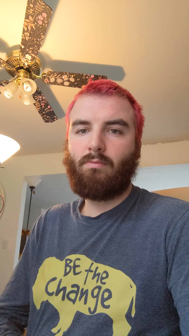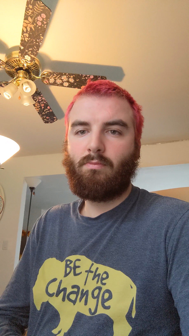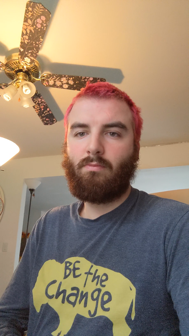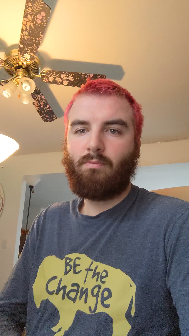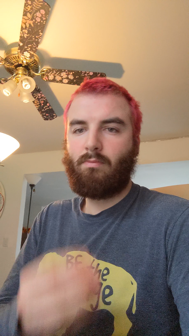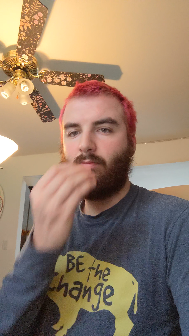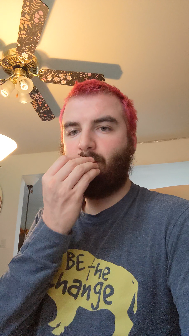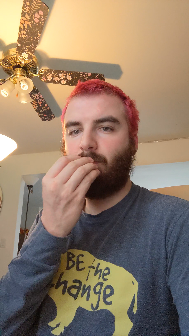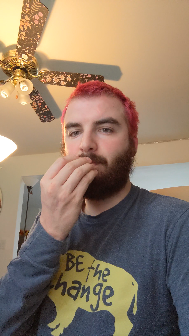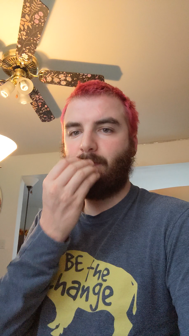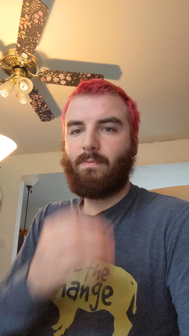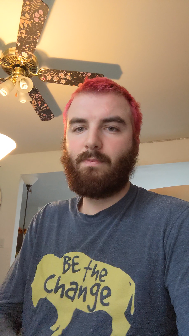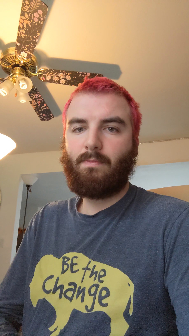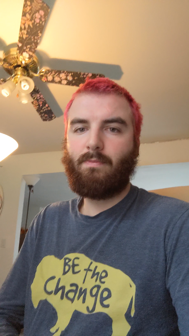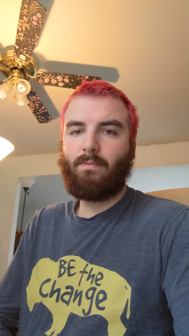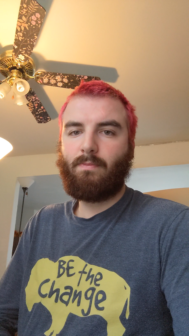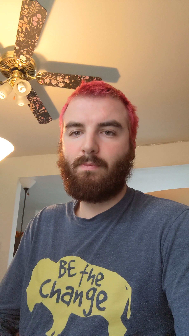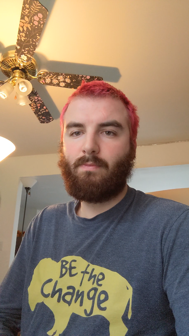eat